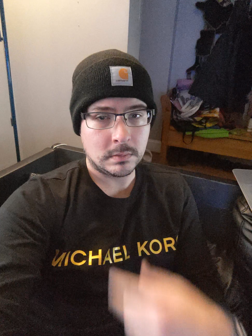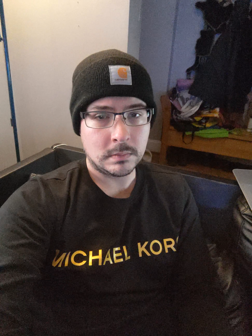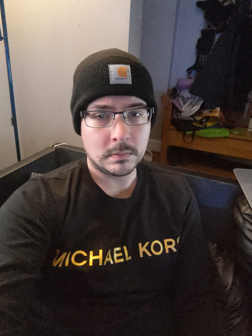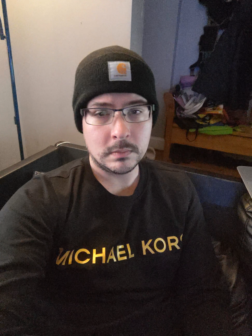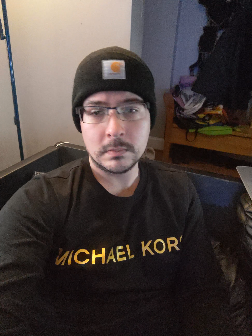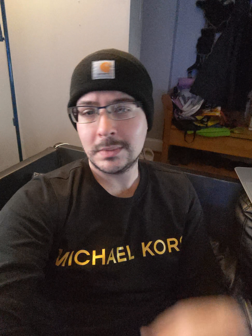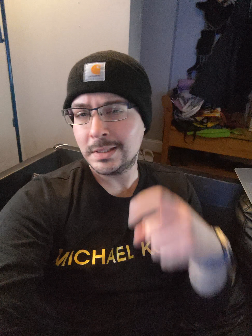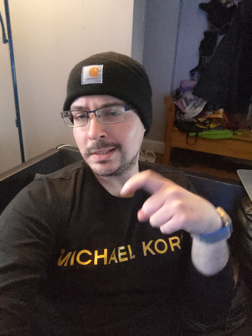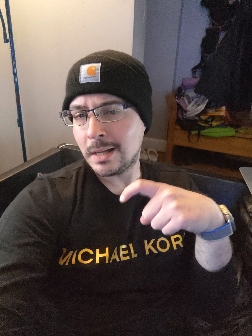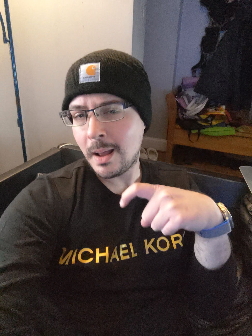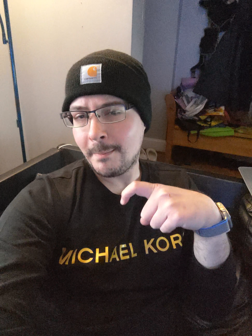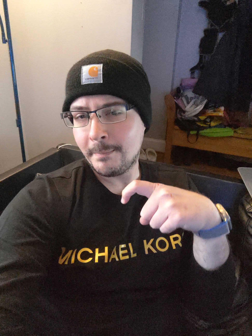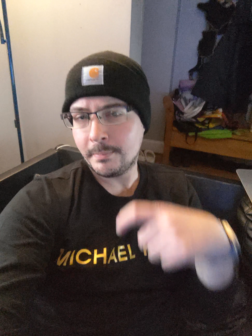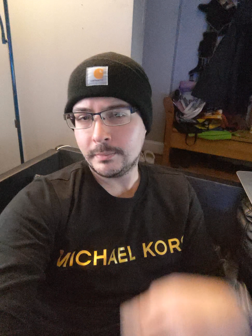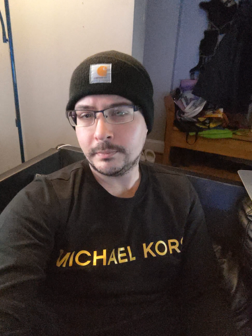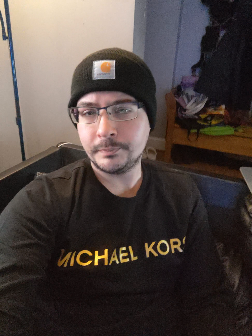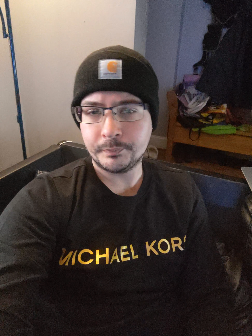time